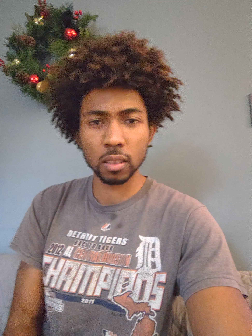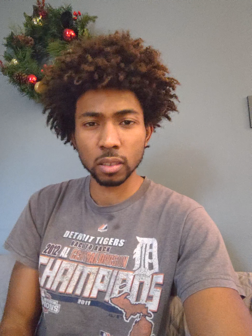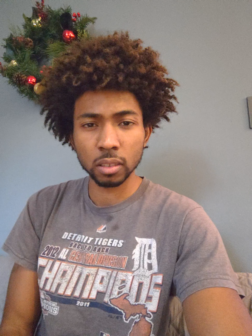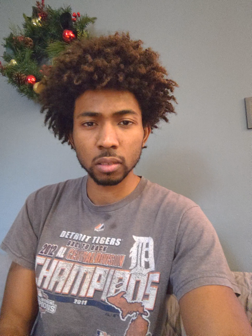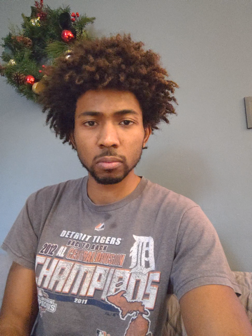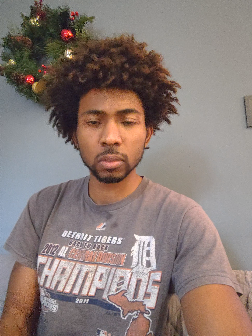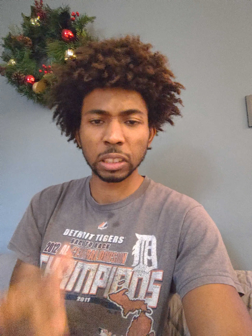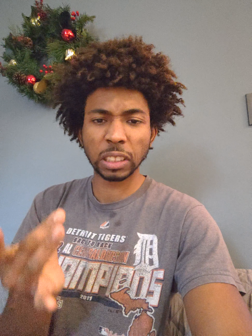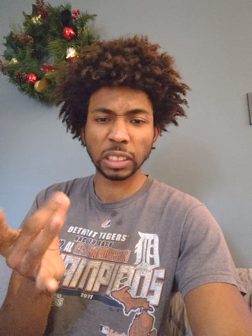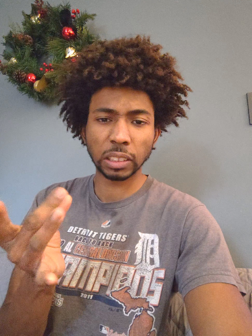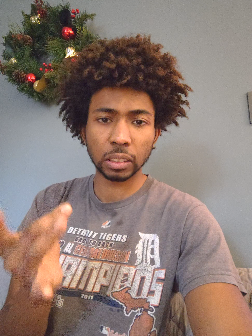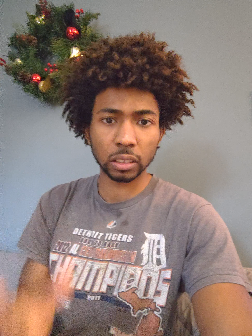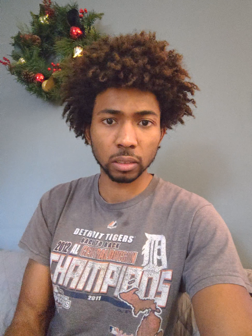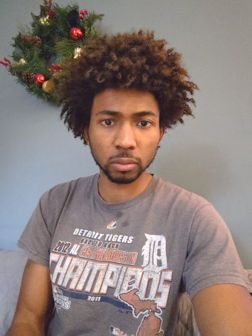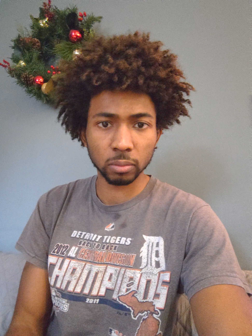sticky